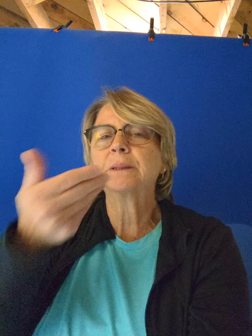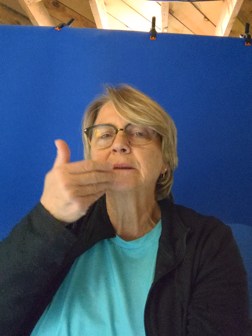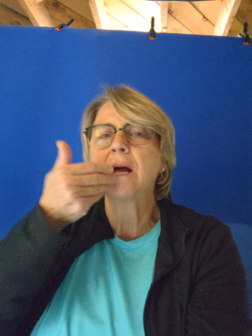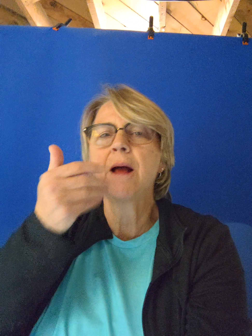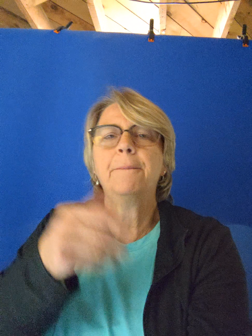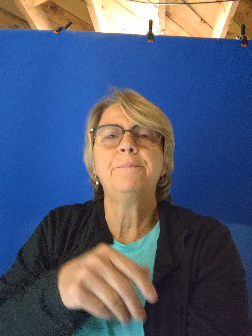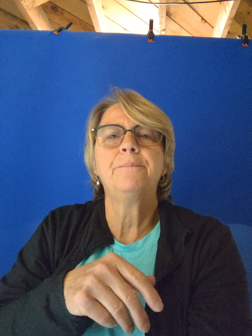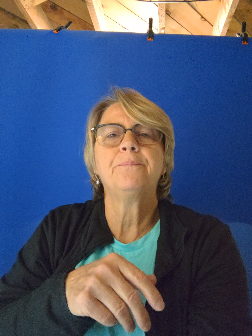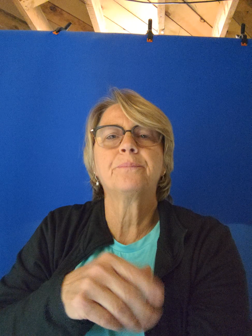pizza